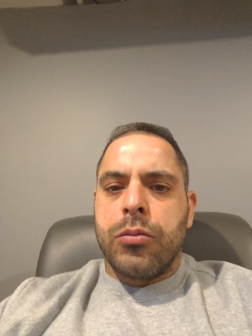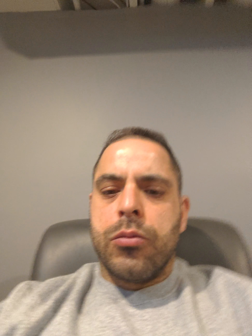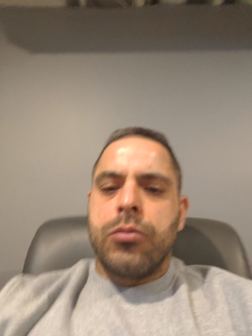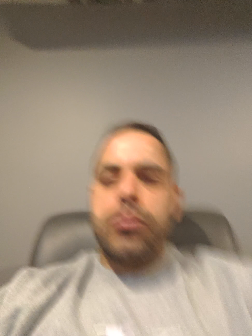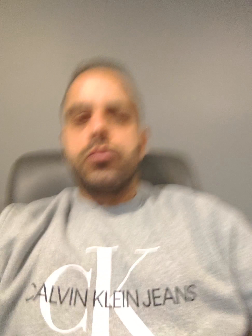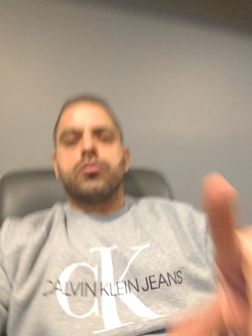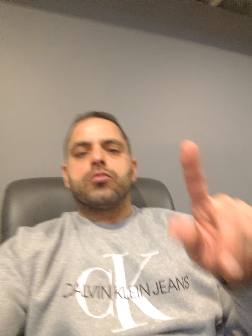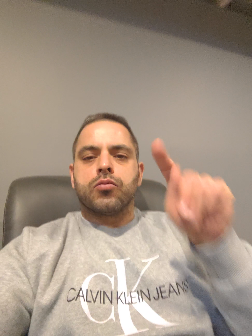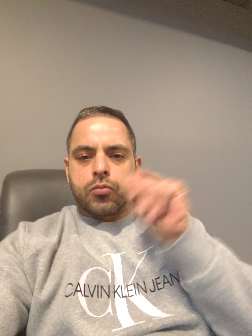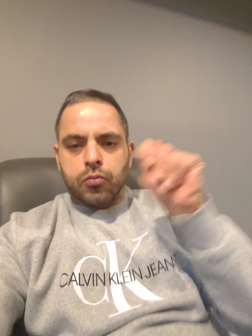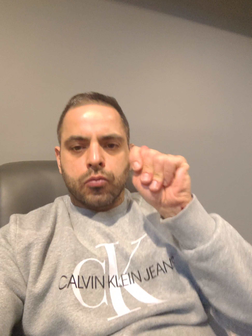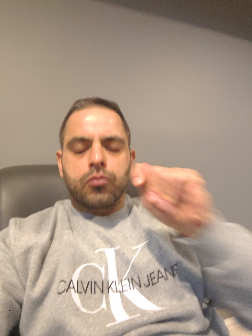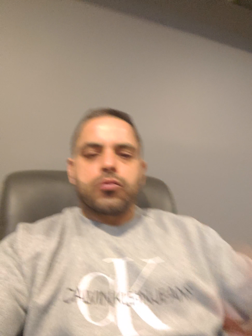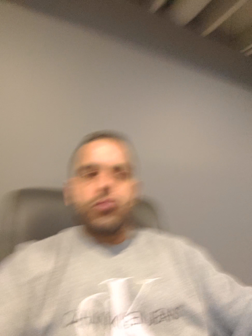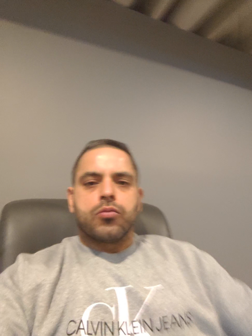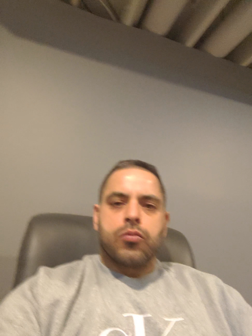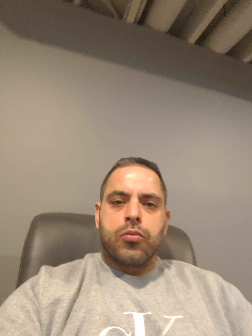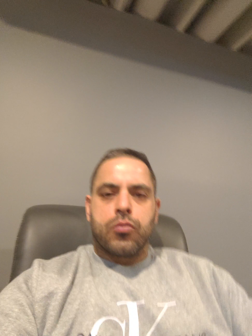potty